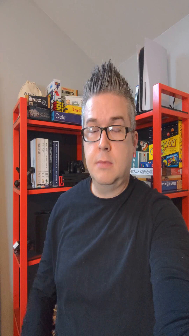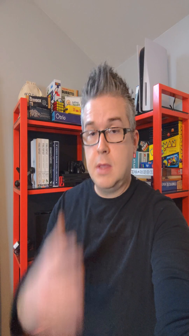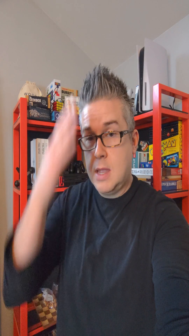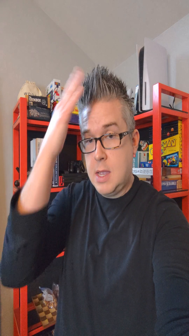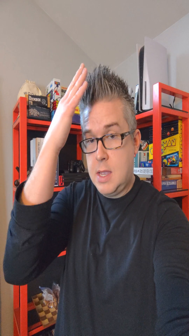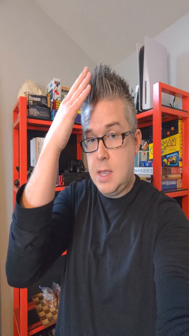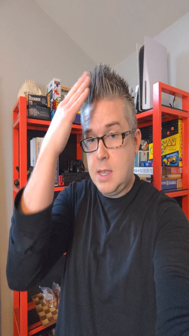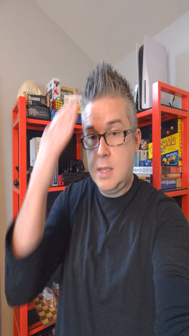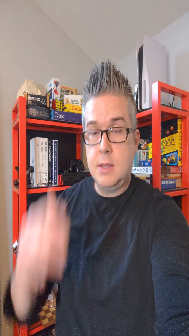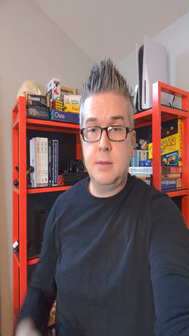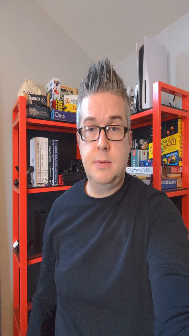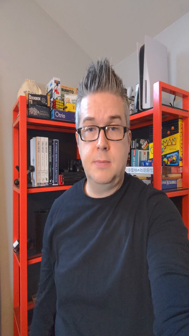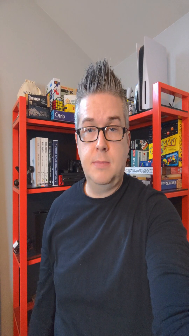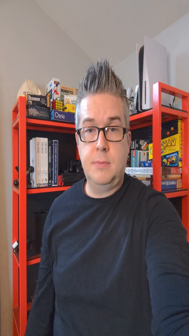hat